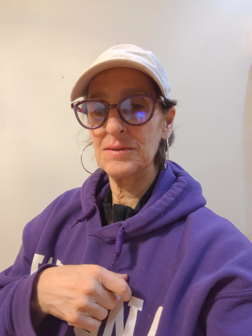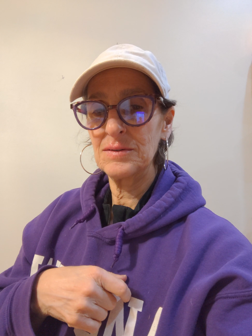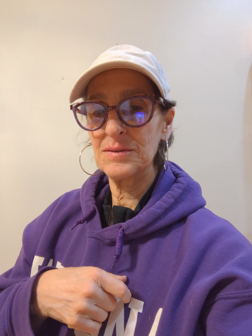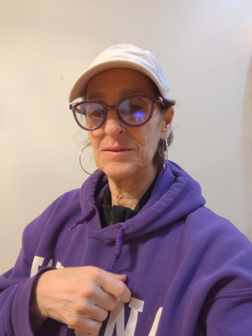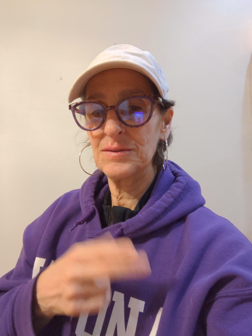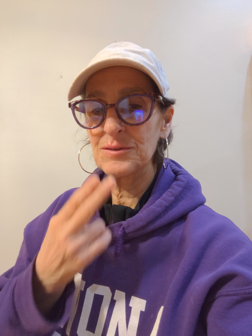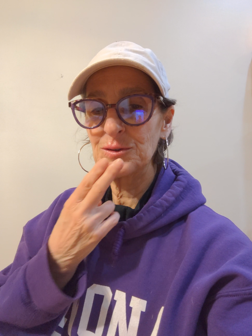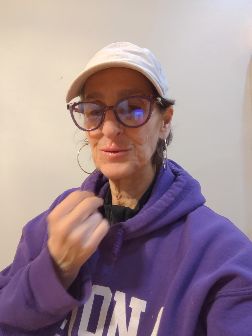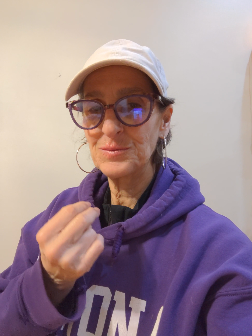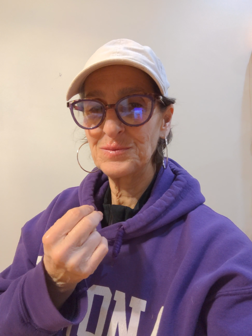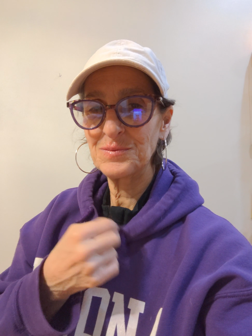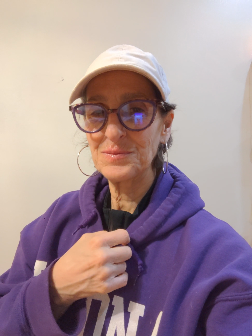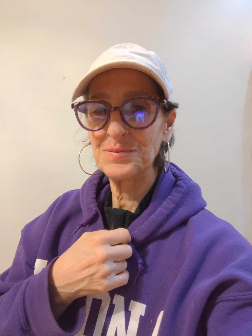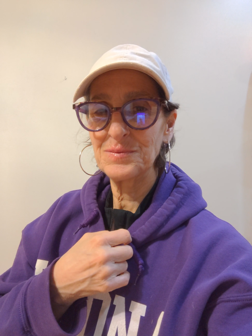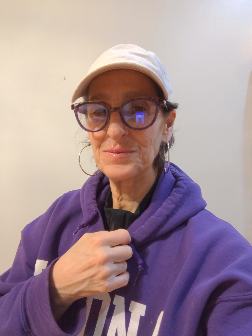cute